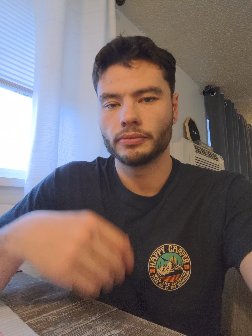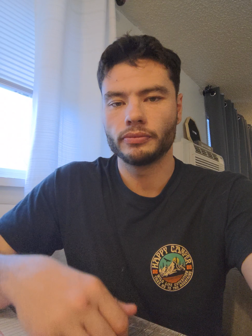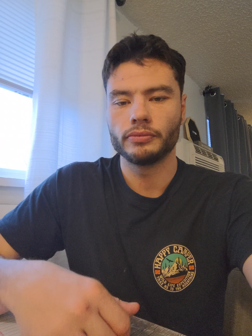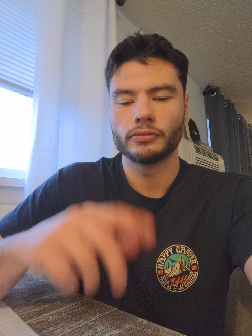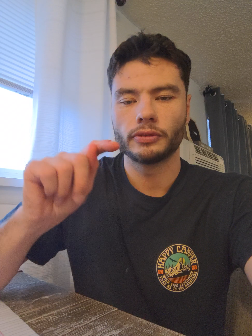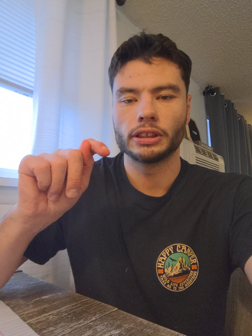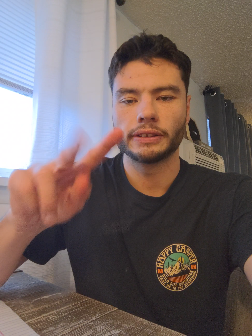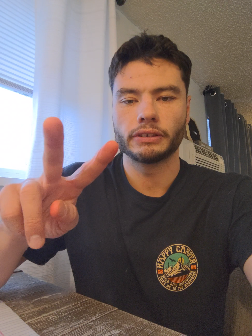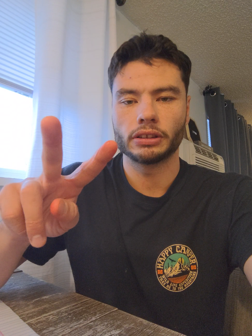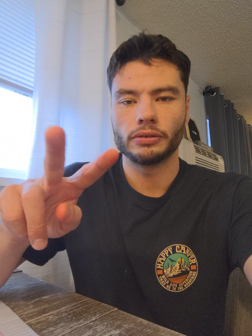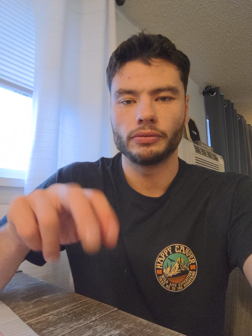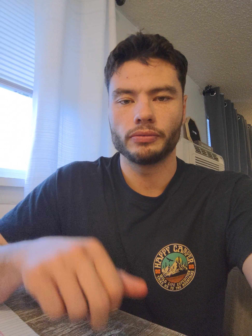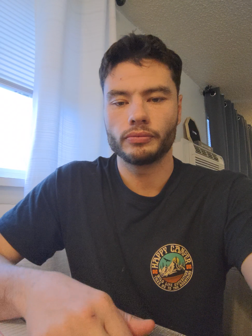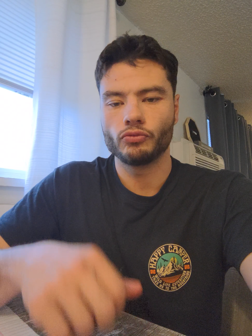TV